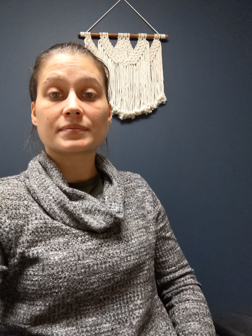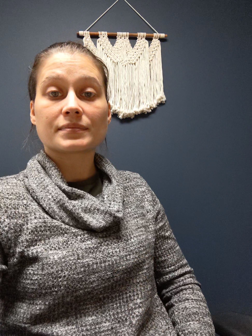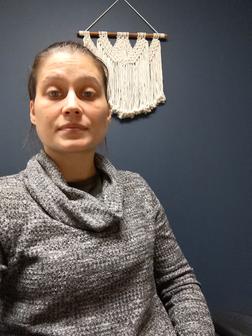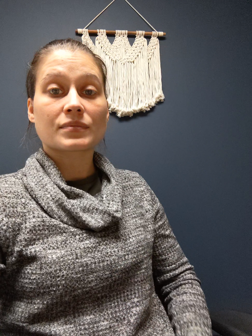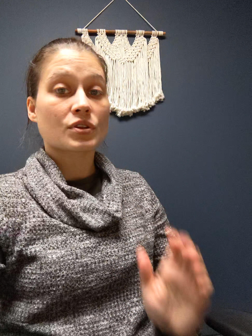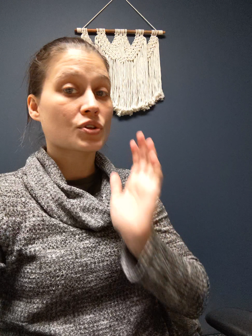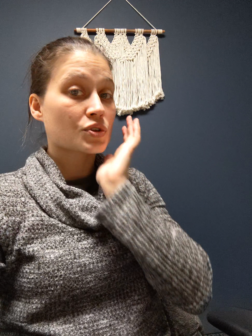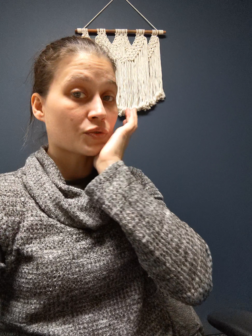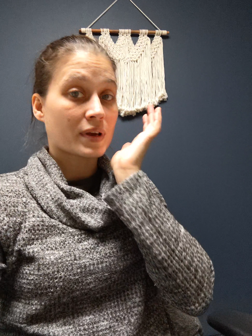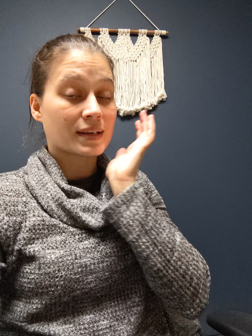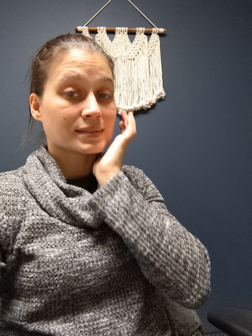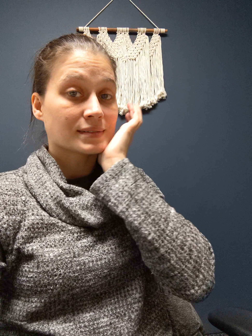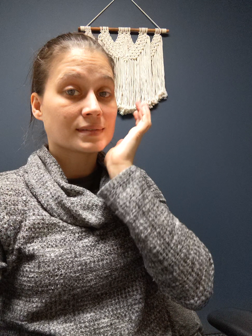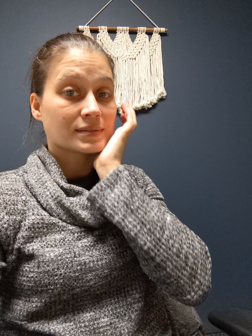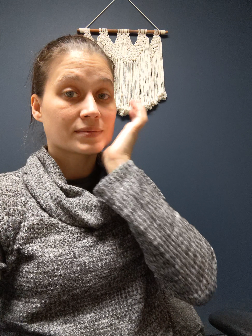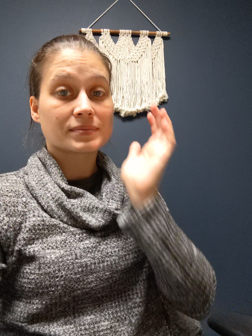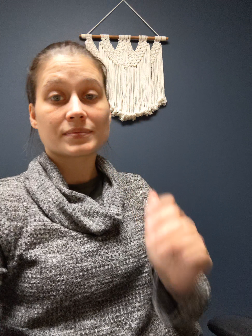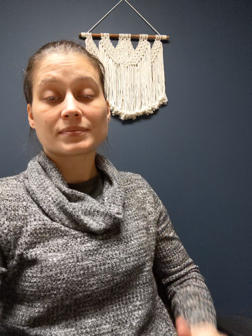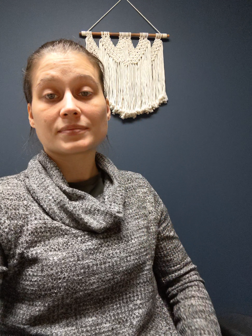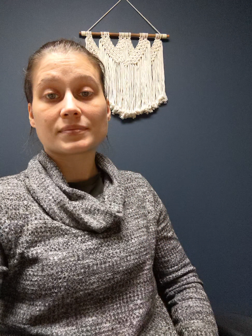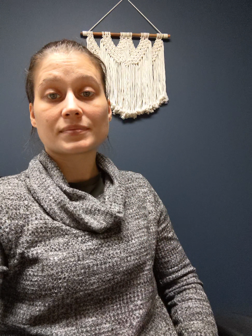grass